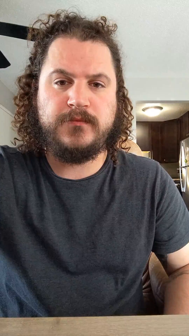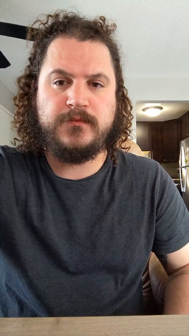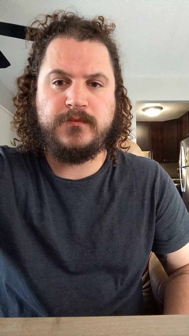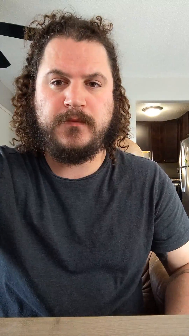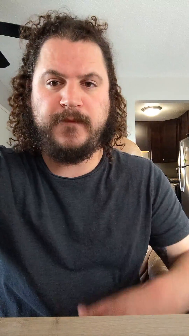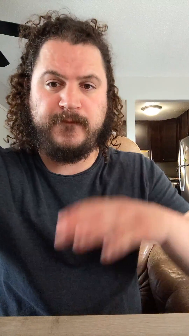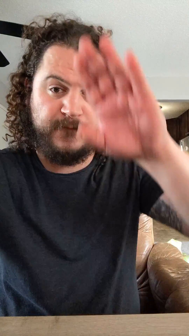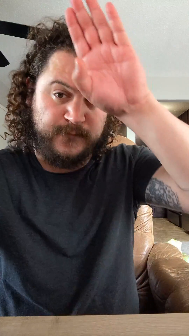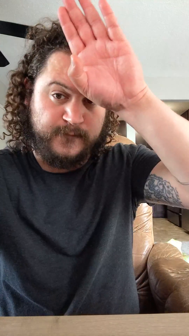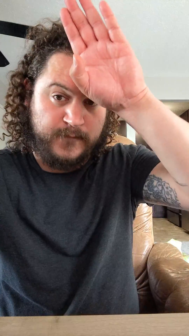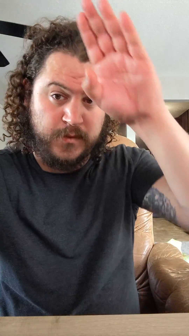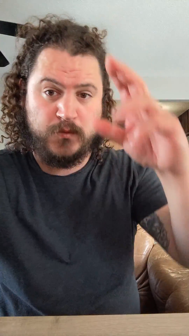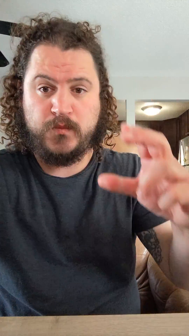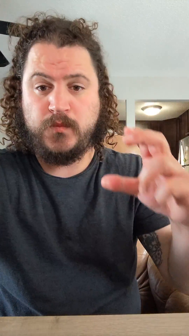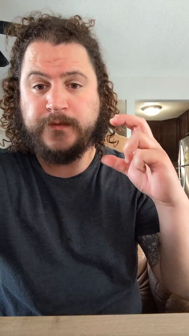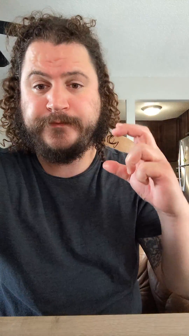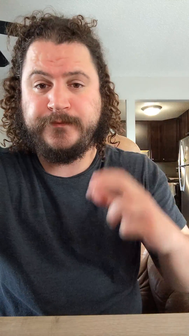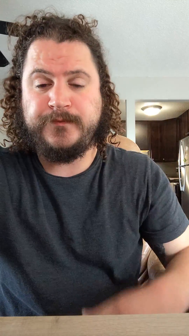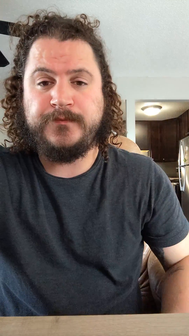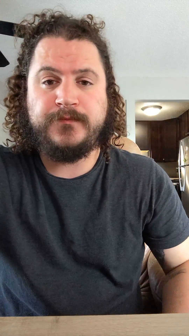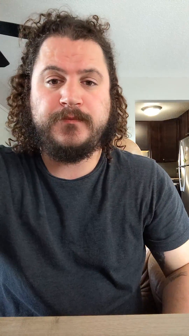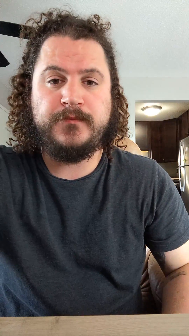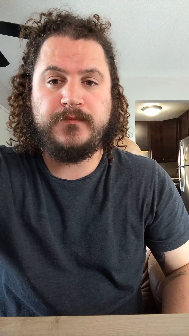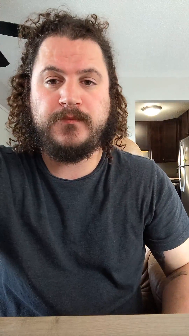fire truck